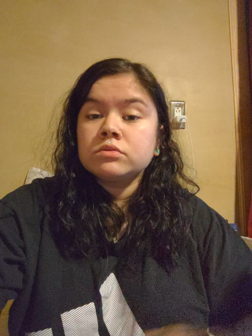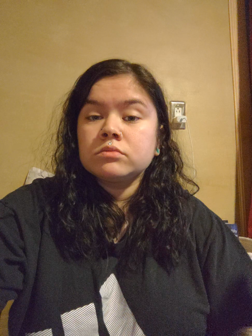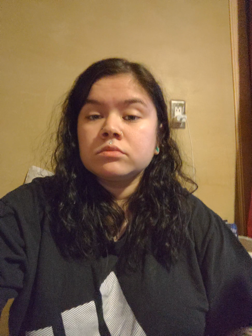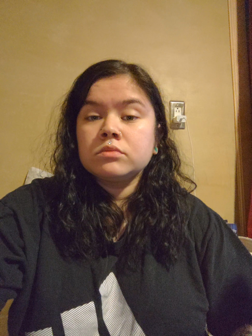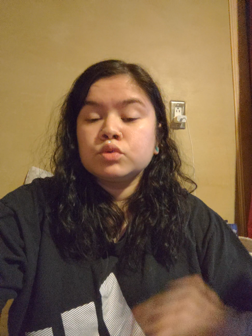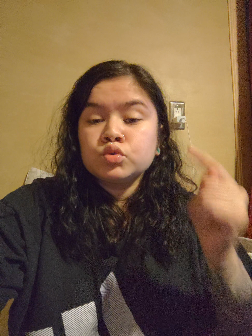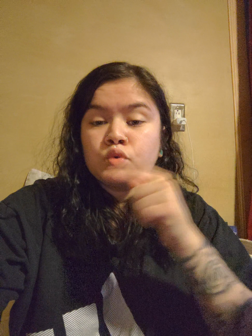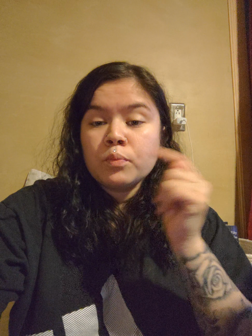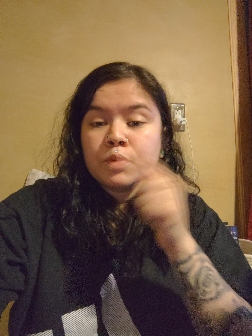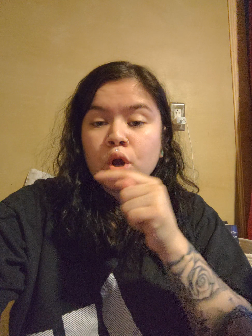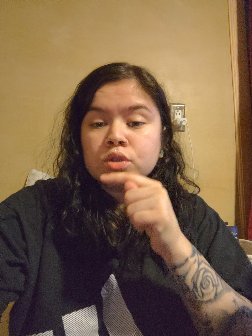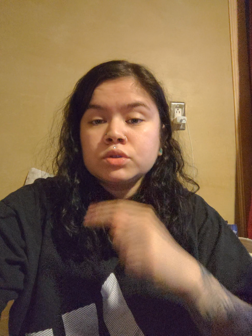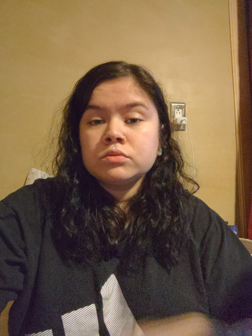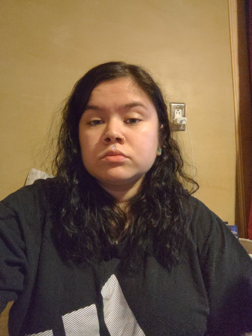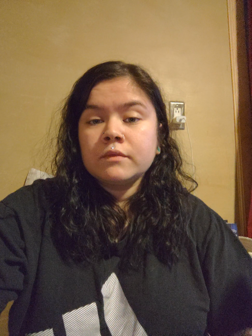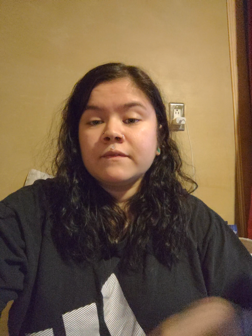toothbrush